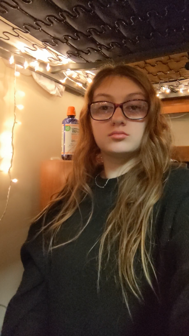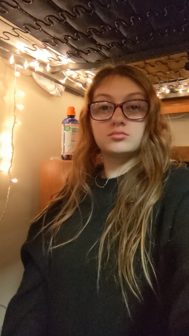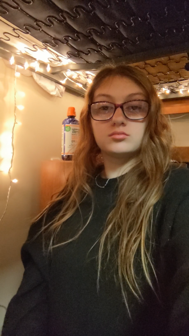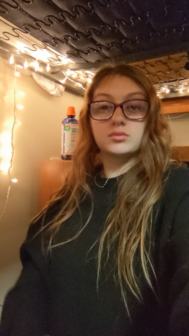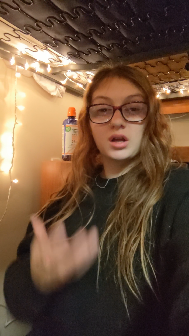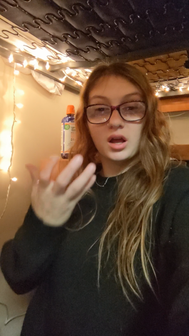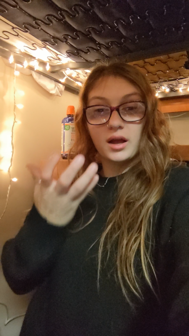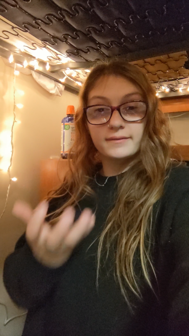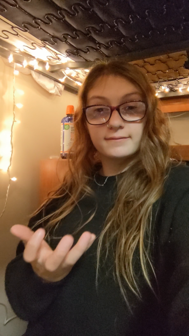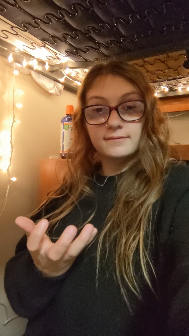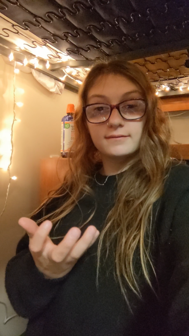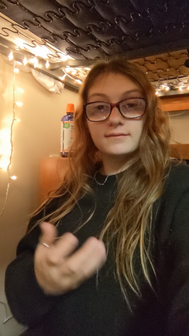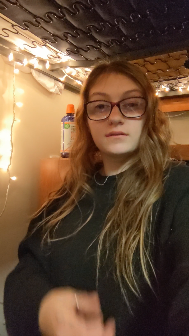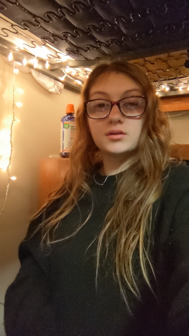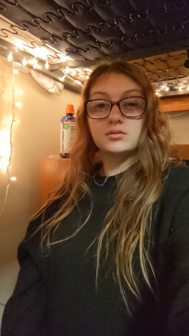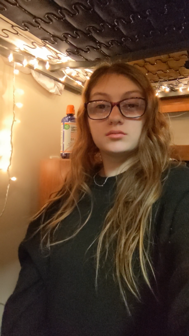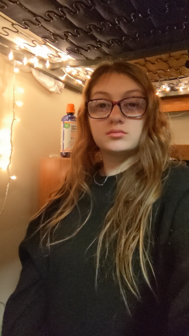heavy